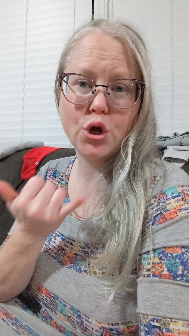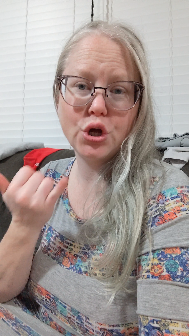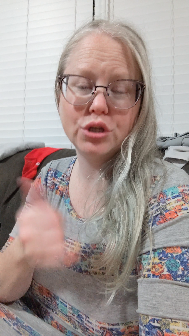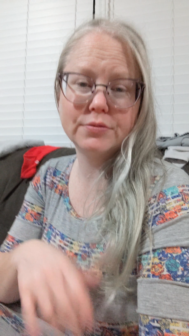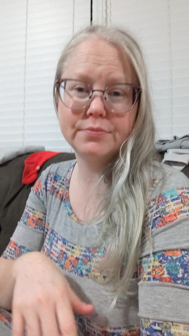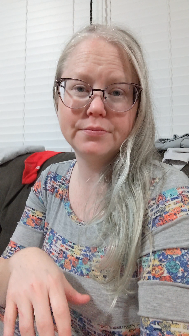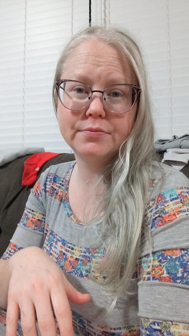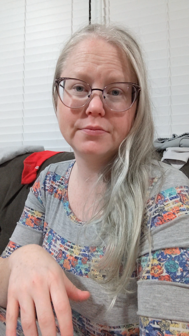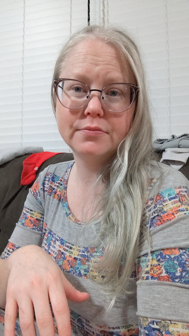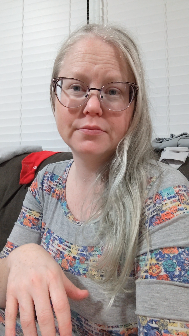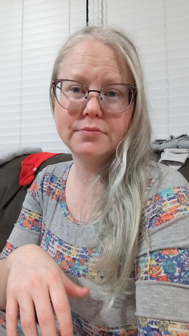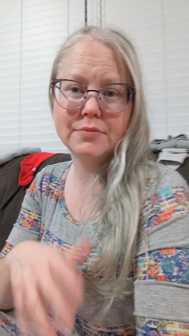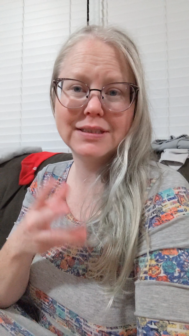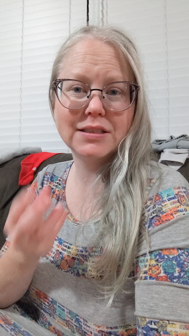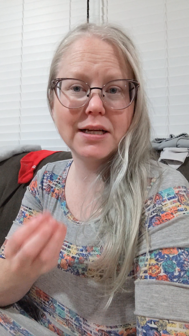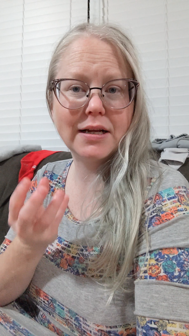gentle